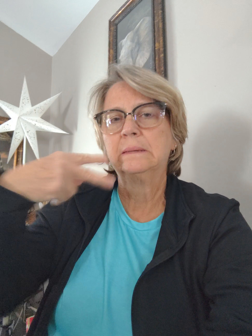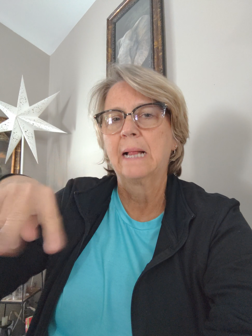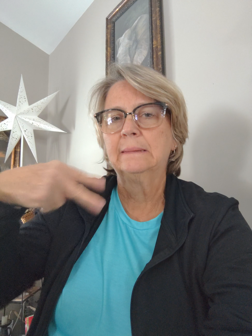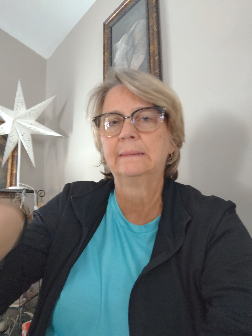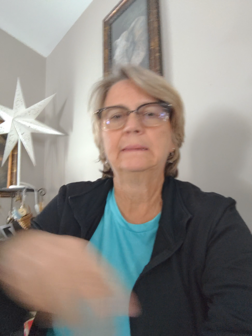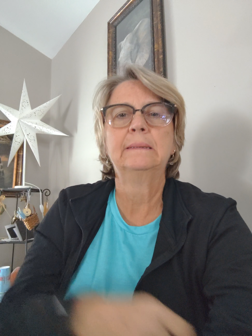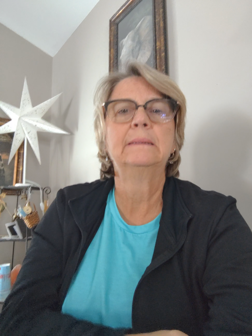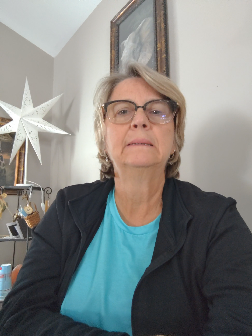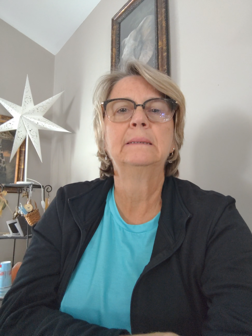dance